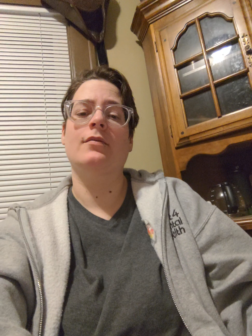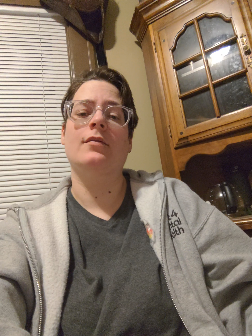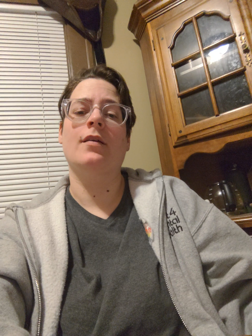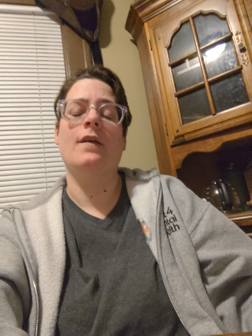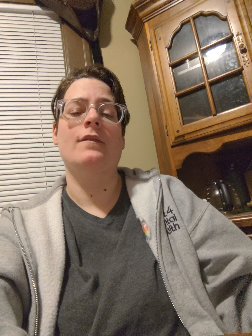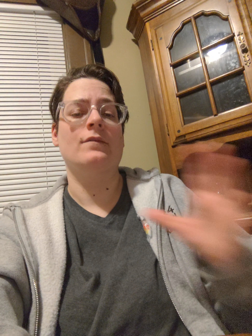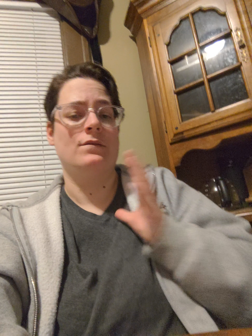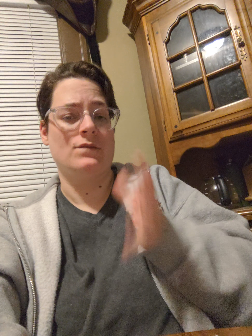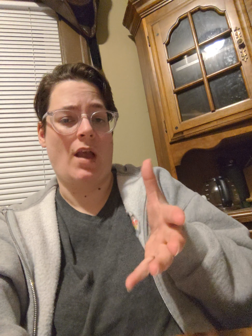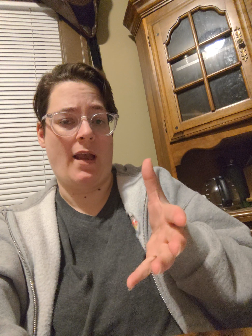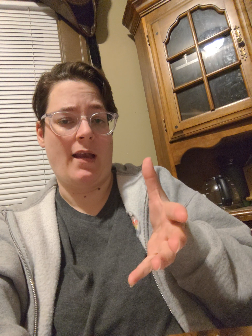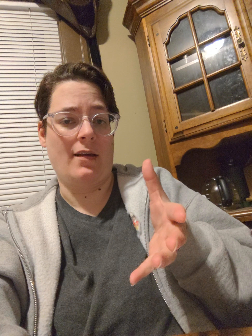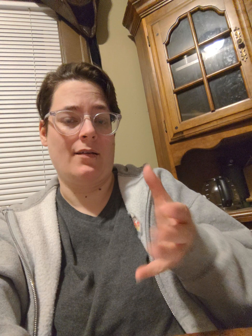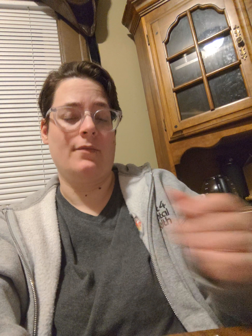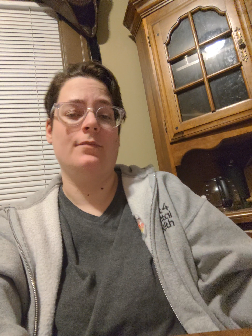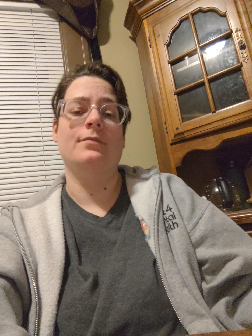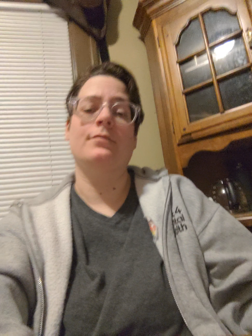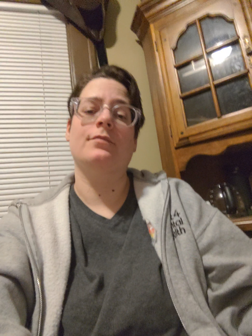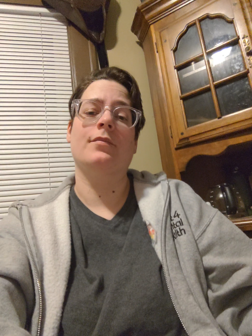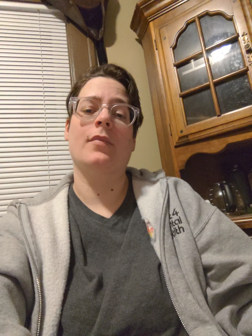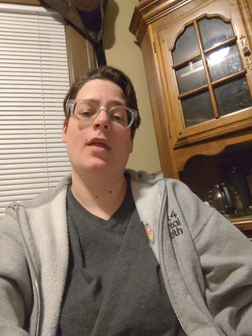fine